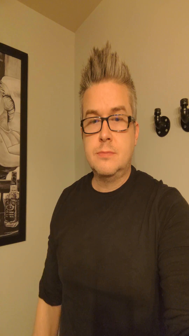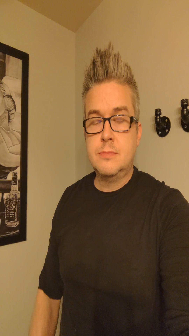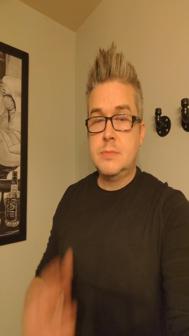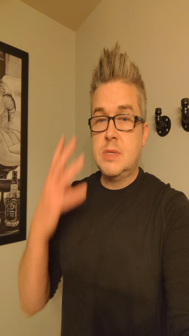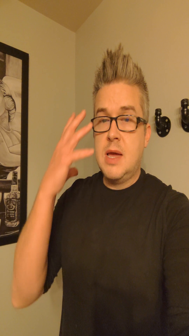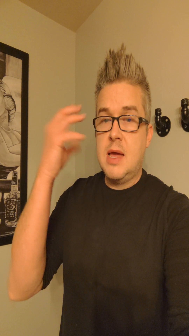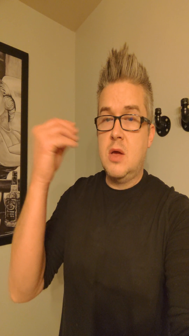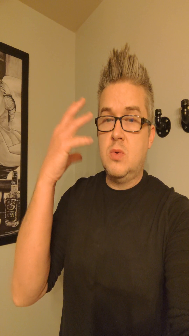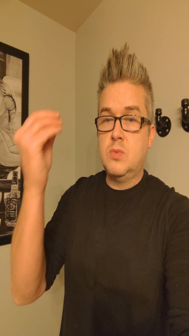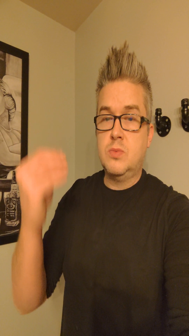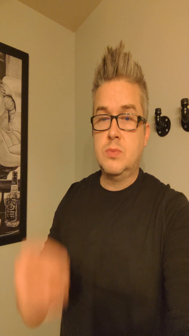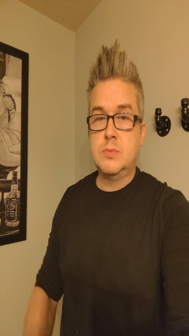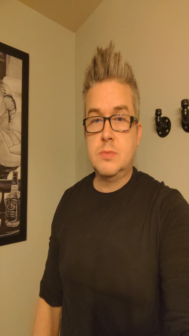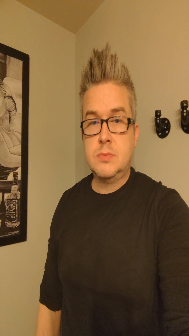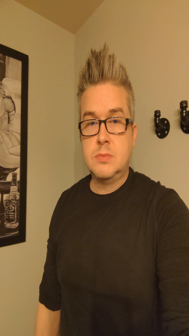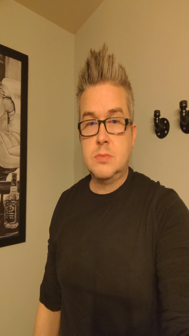outside